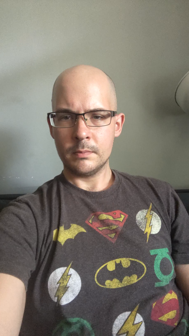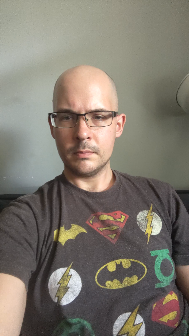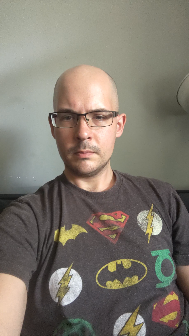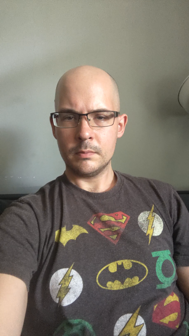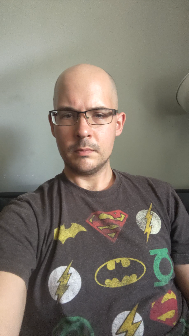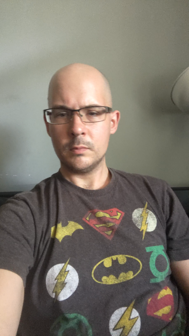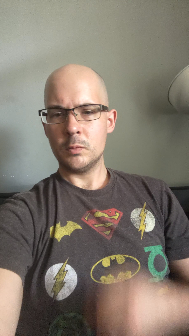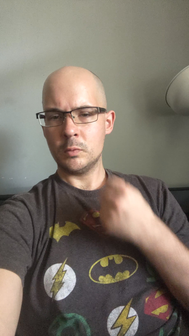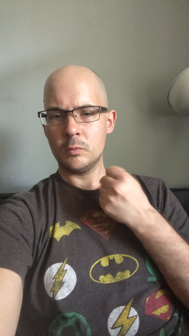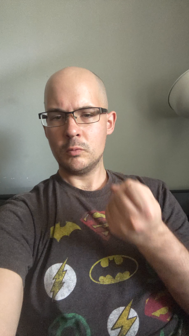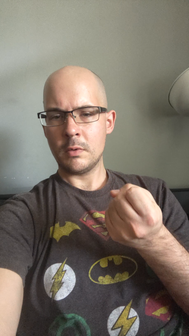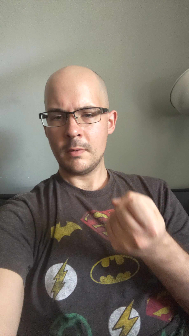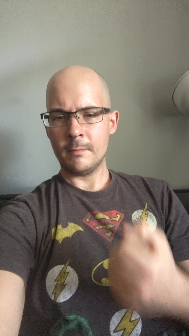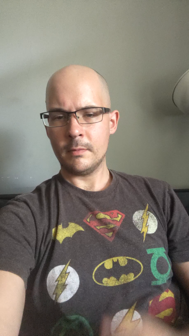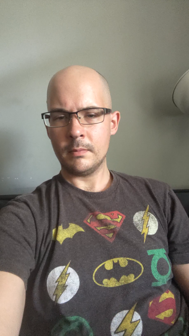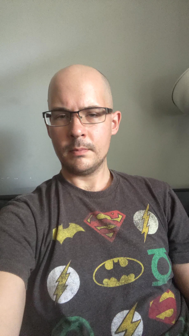drive